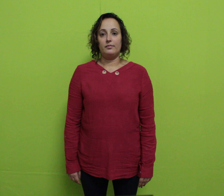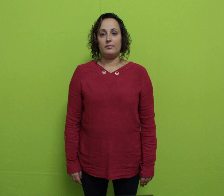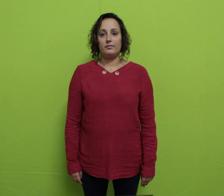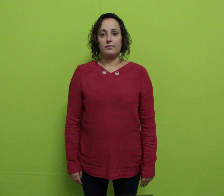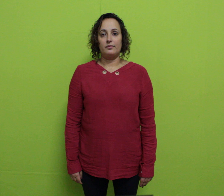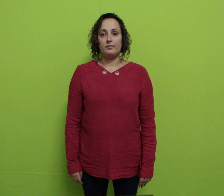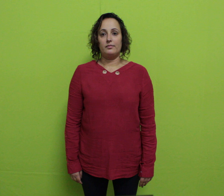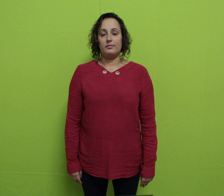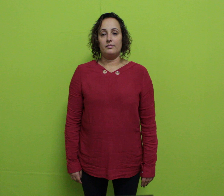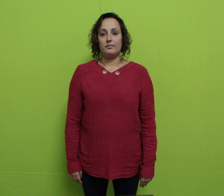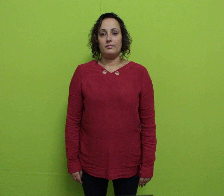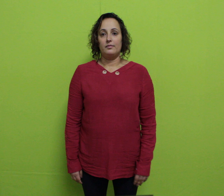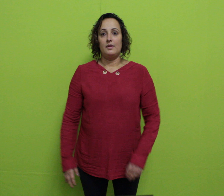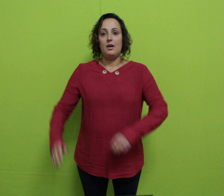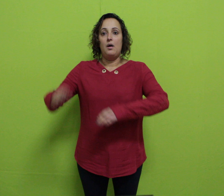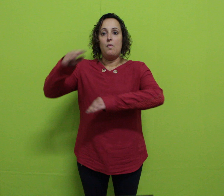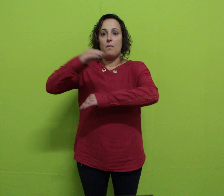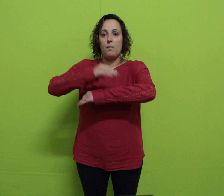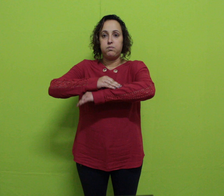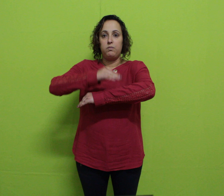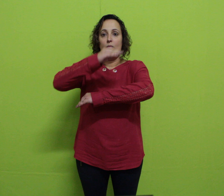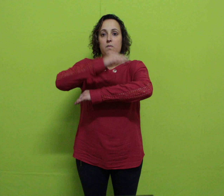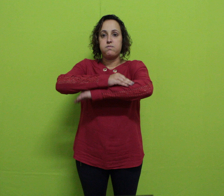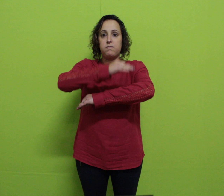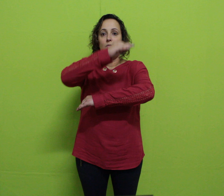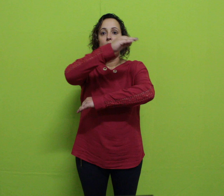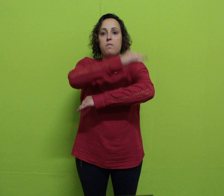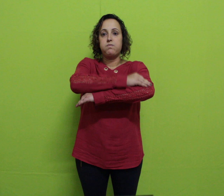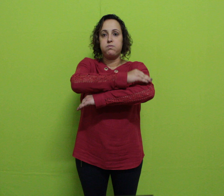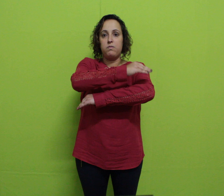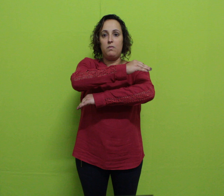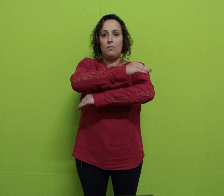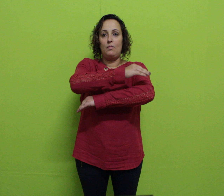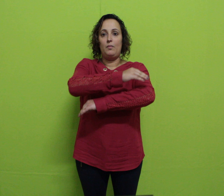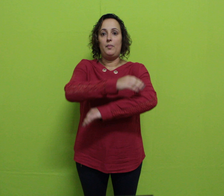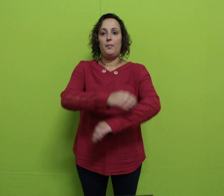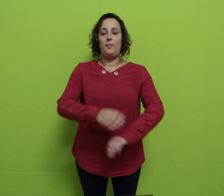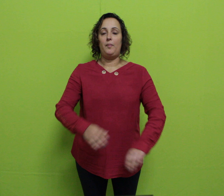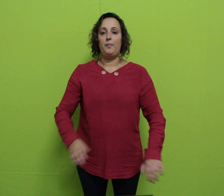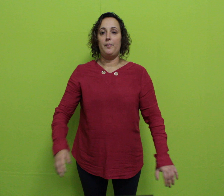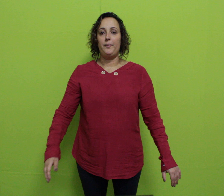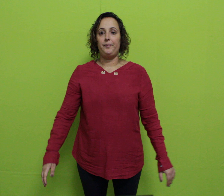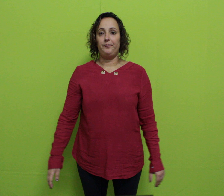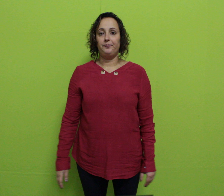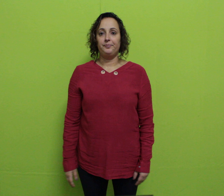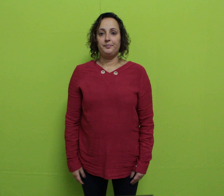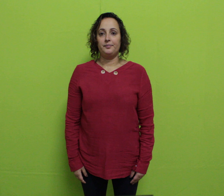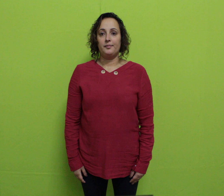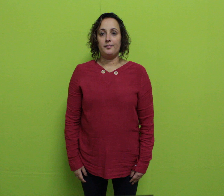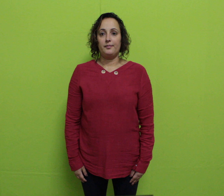sapo